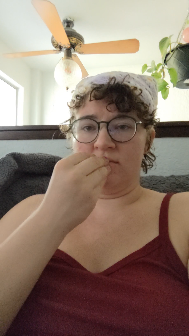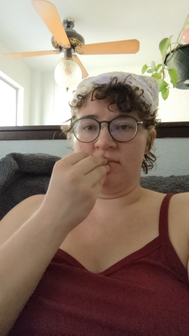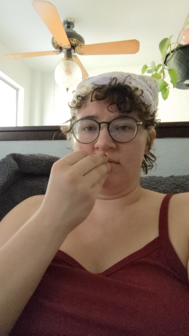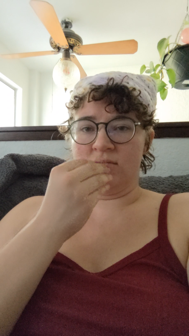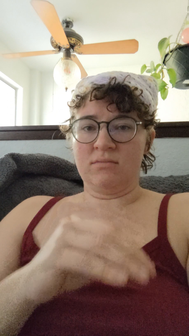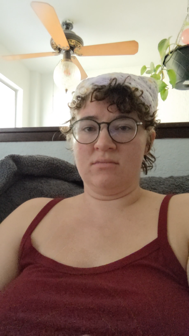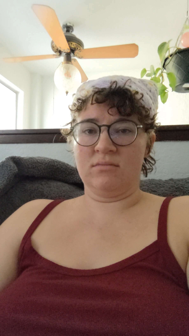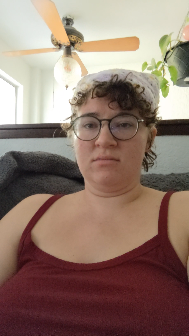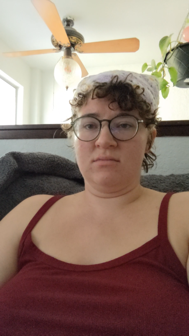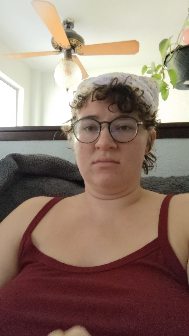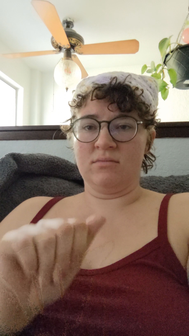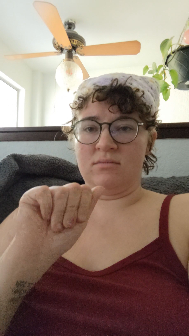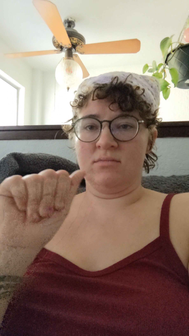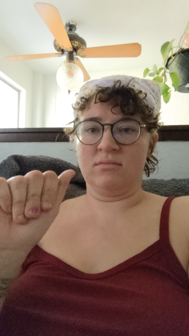a